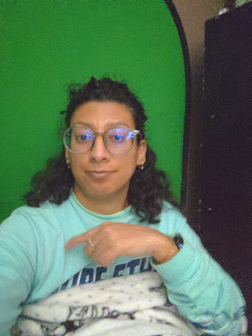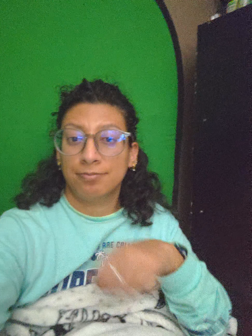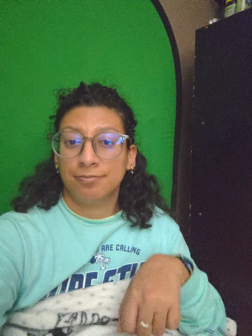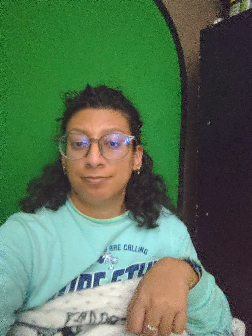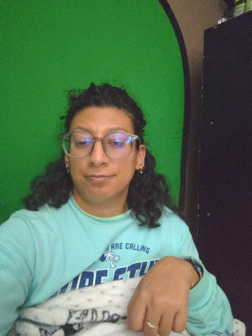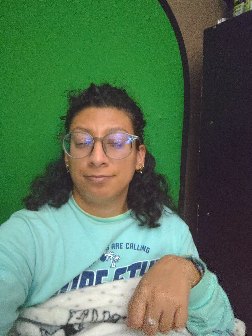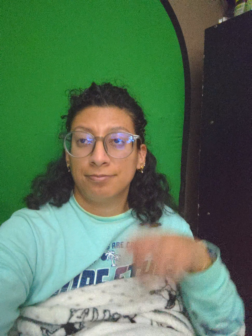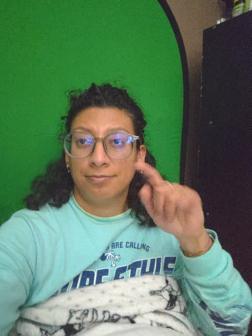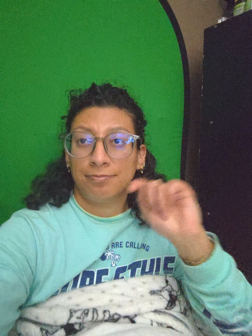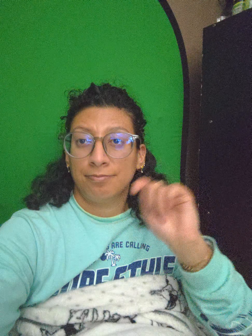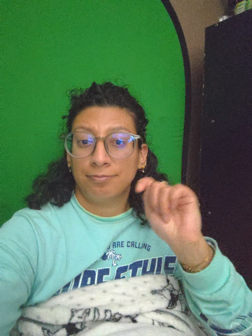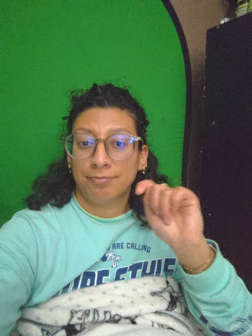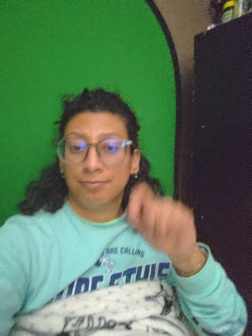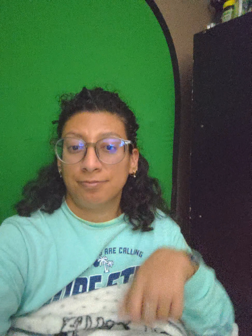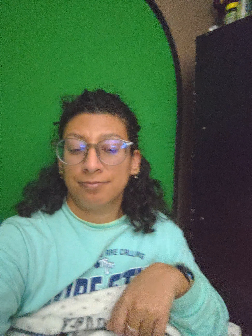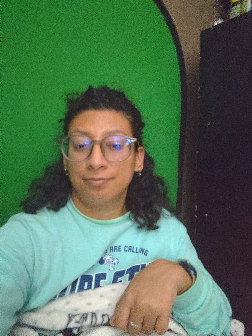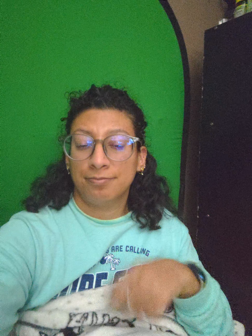potty